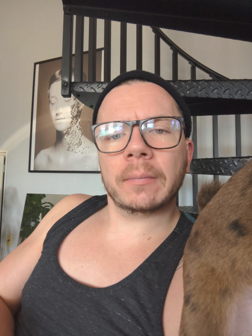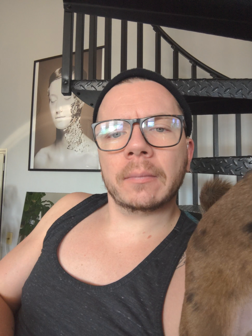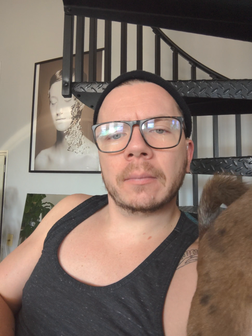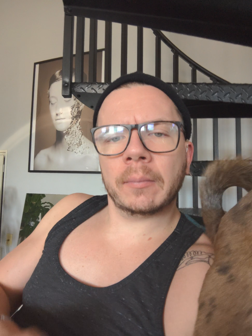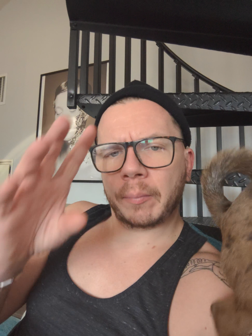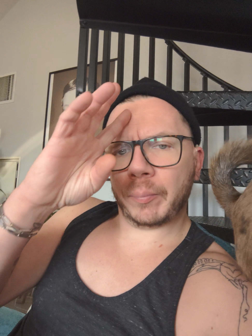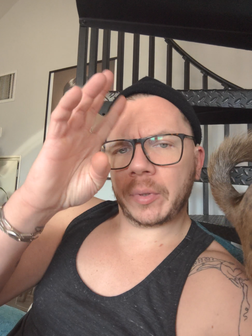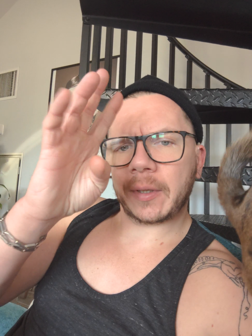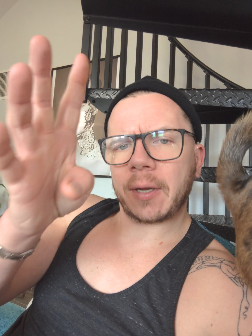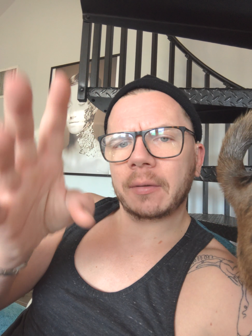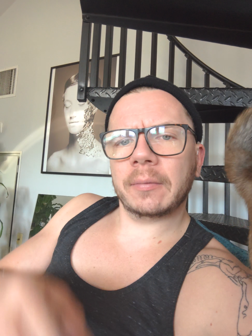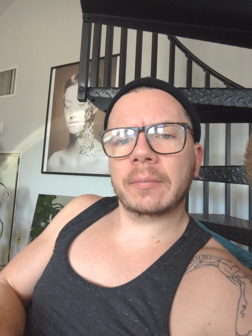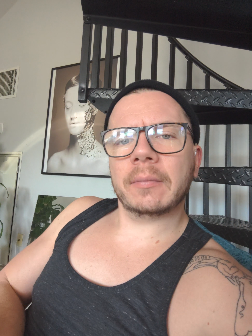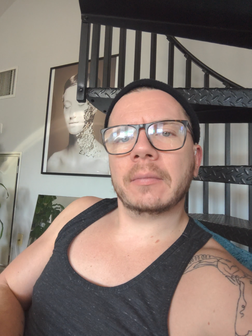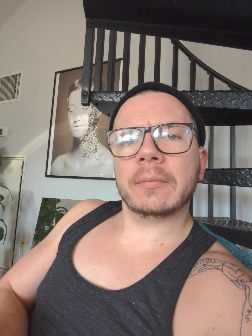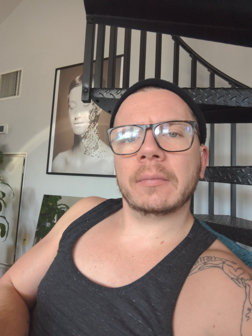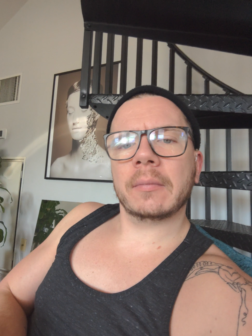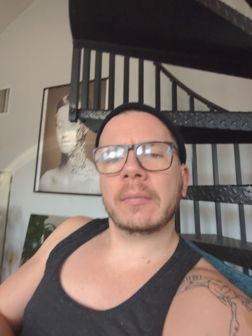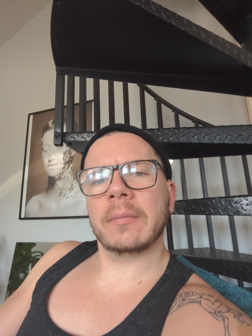pretend